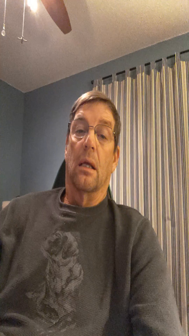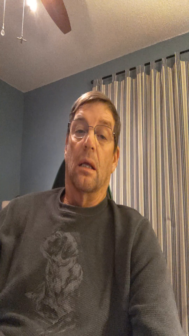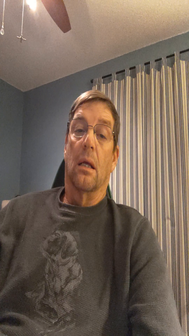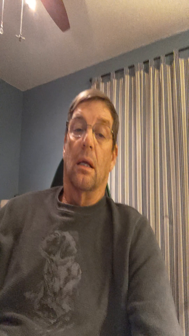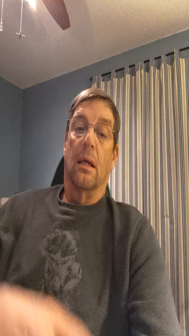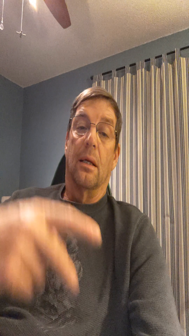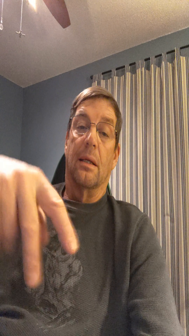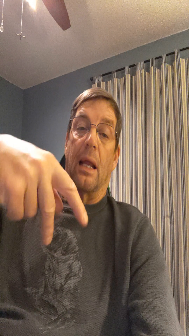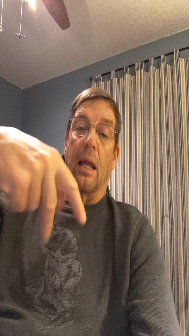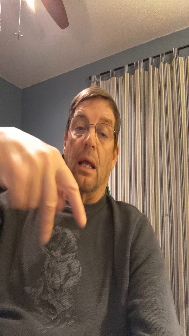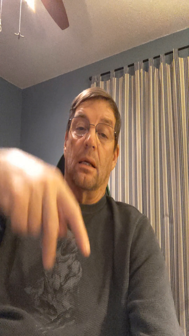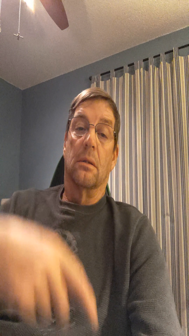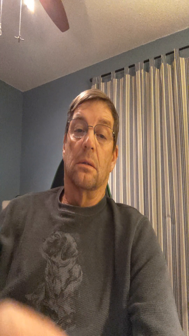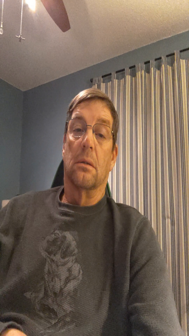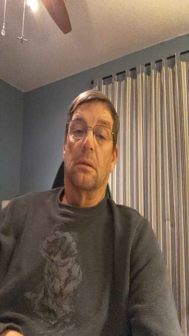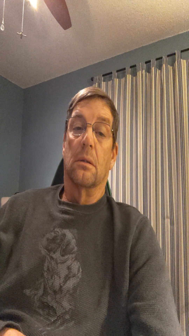dance